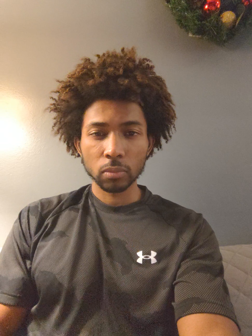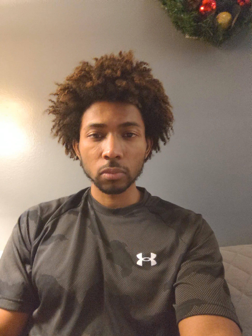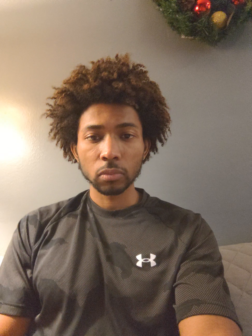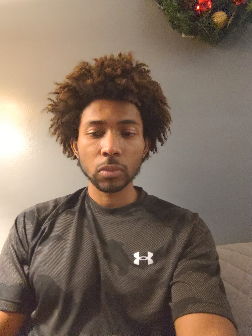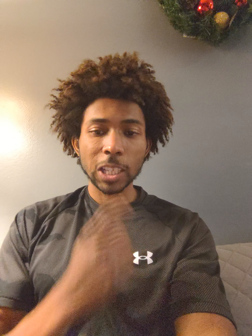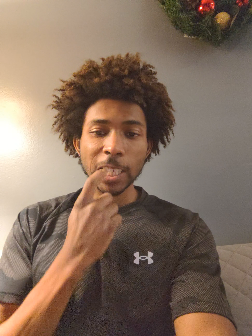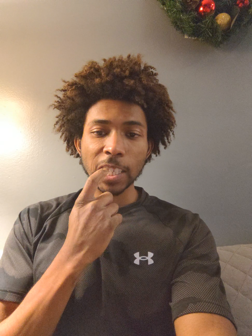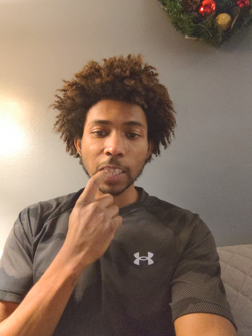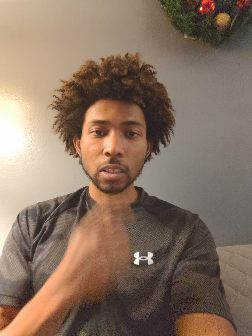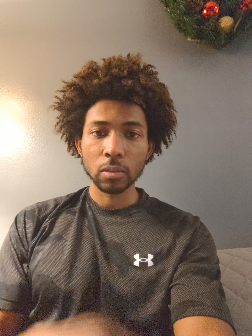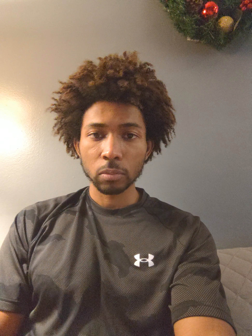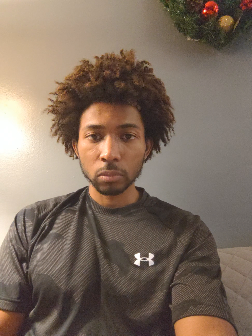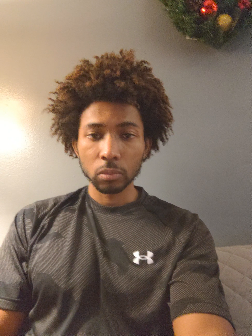tooth